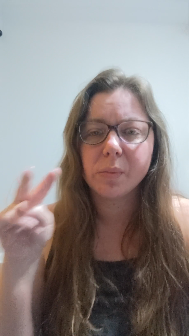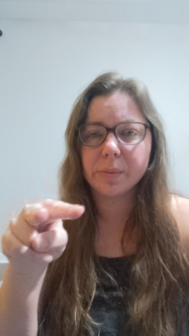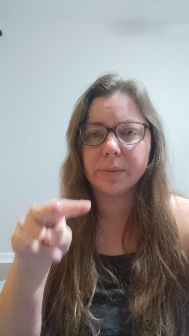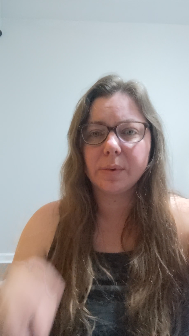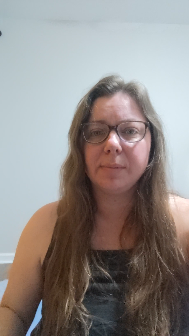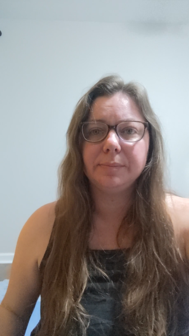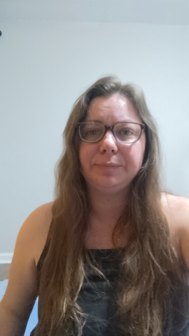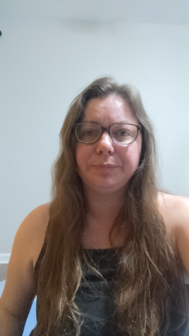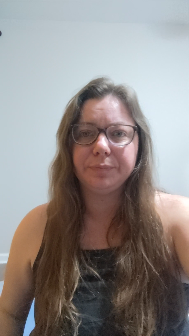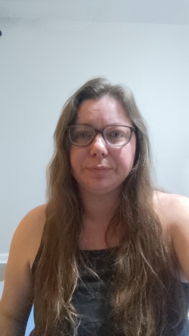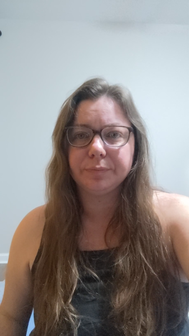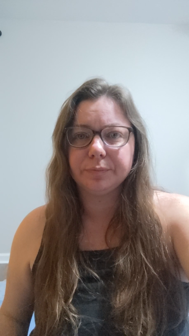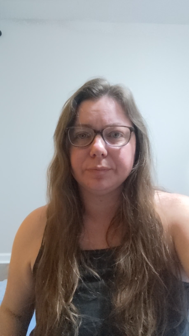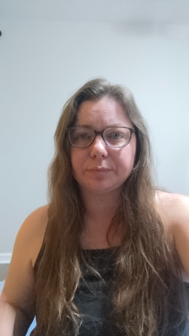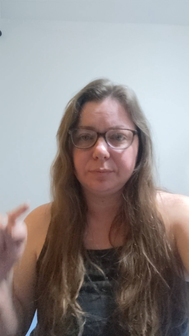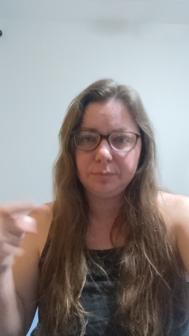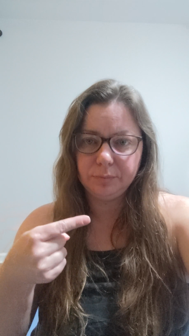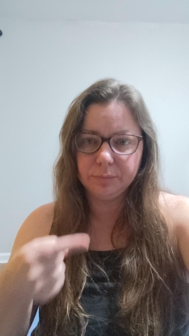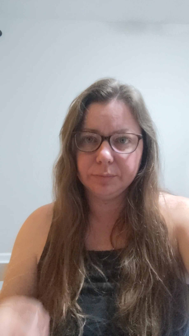hurt